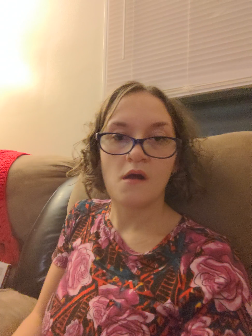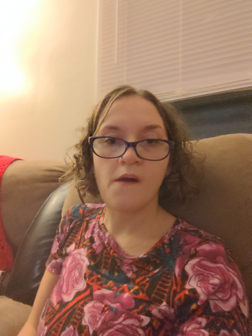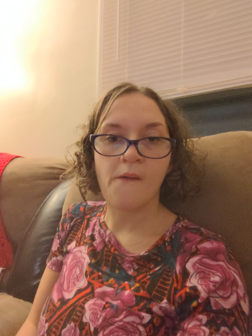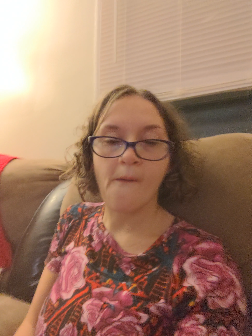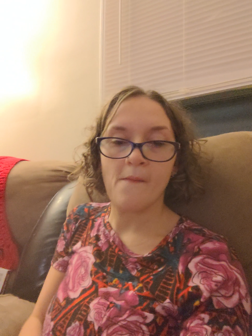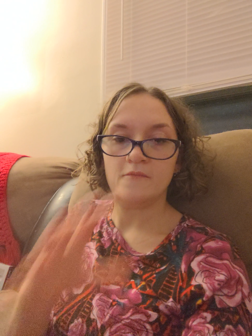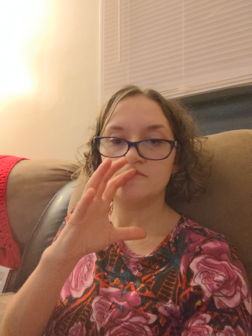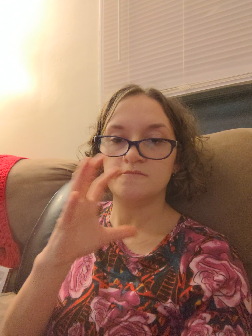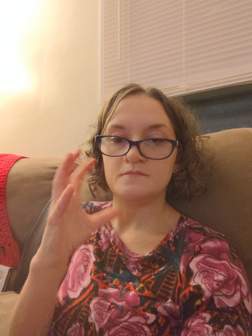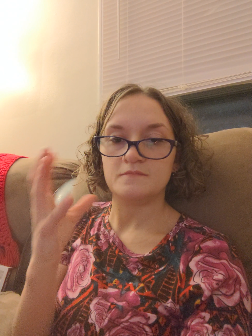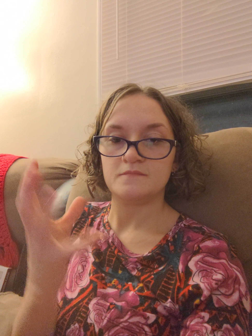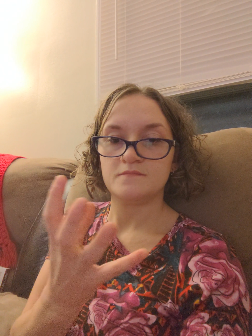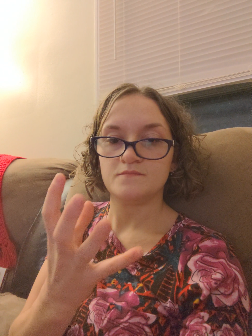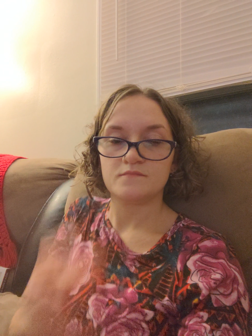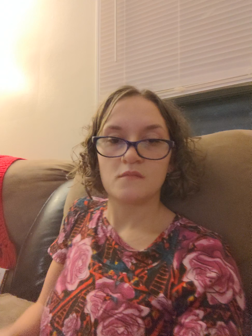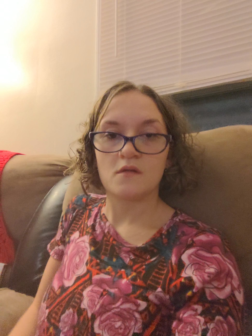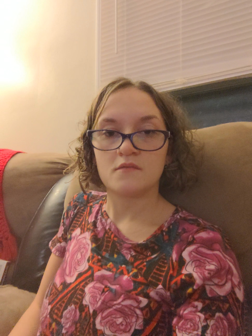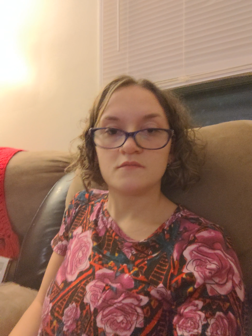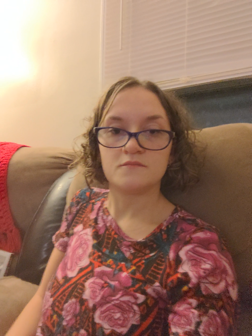balloon